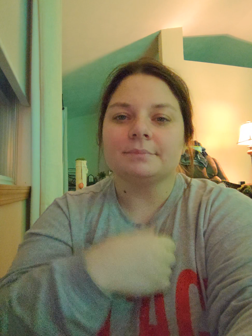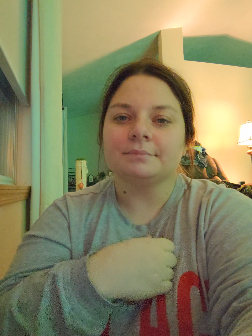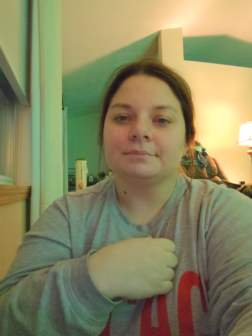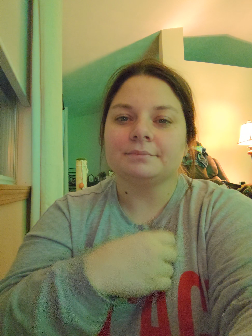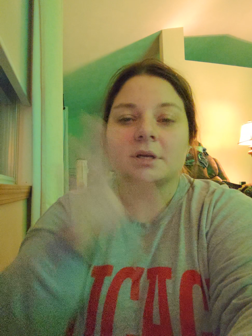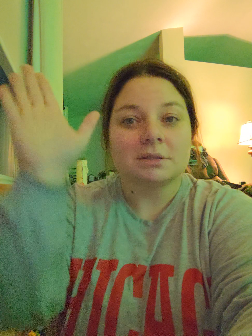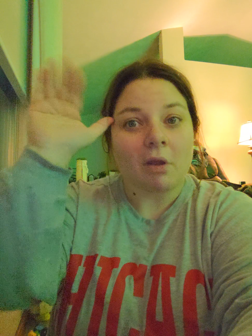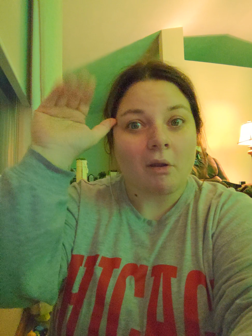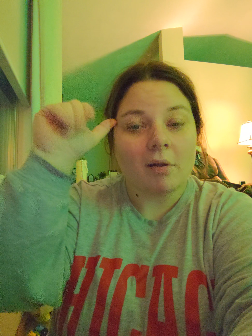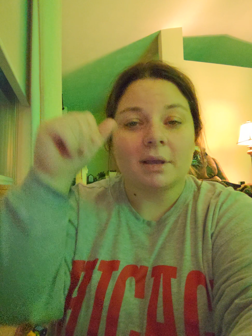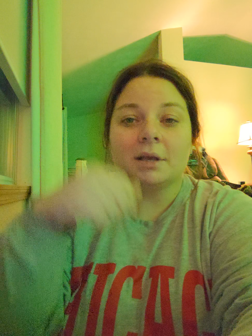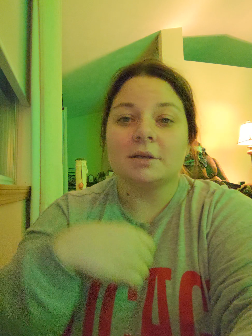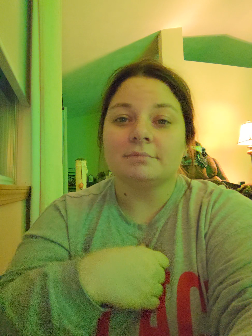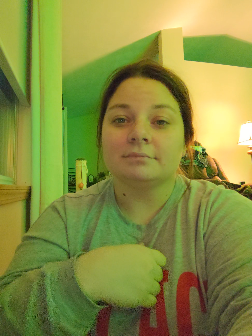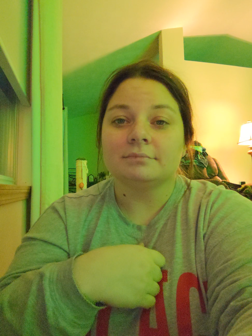donkey